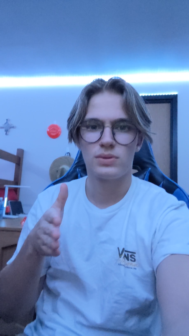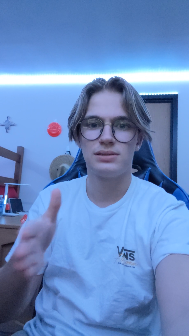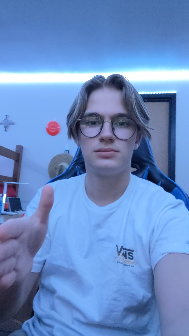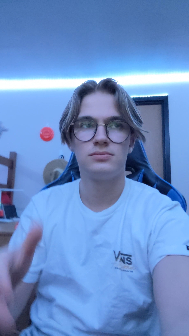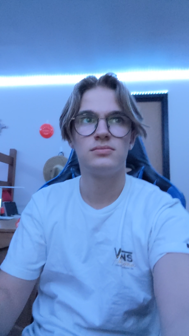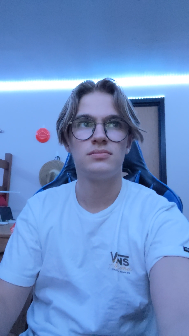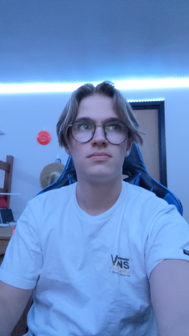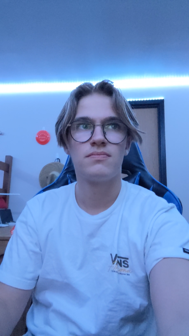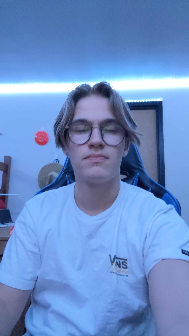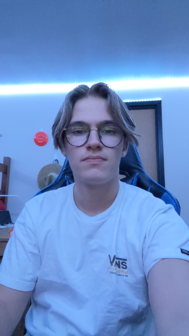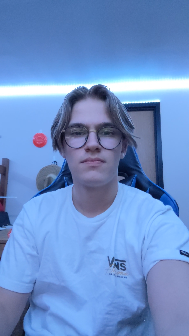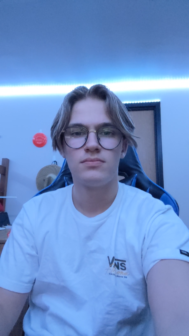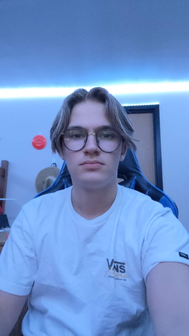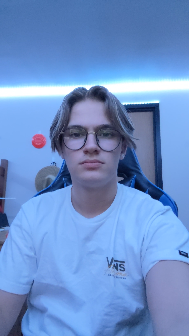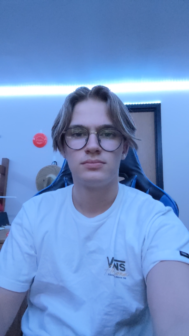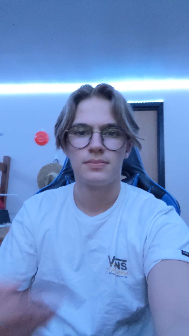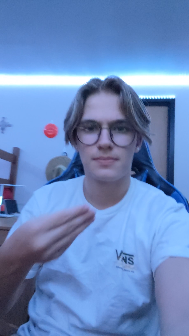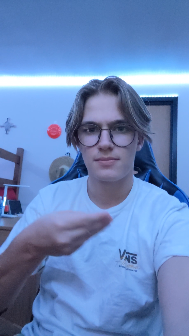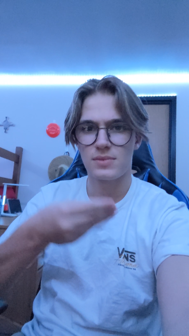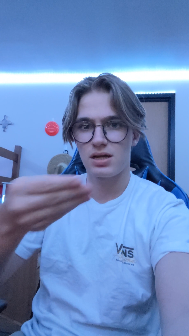buy